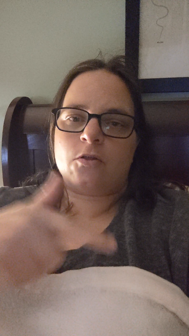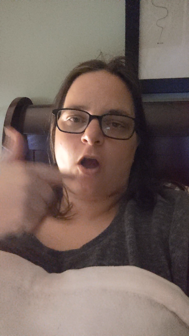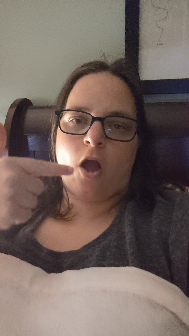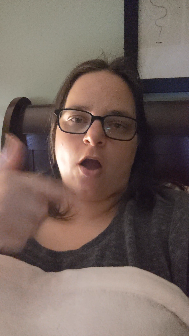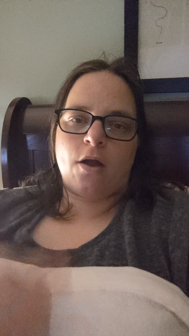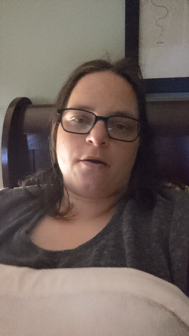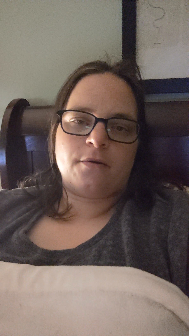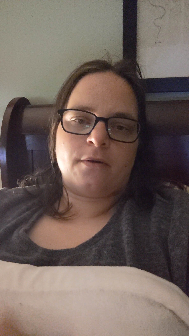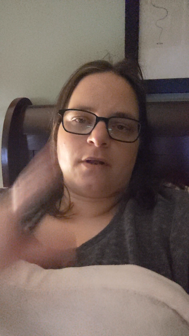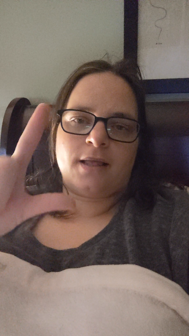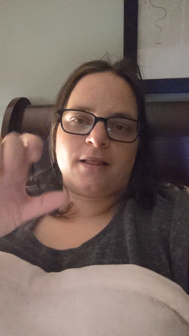leg